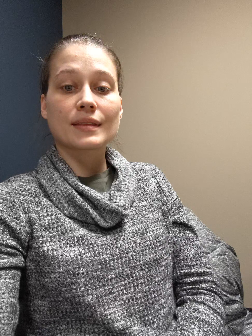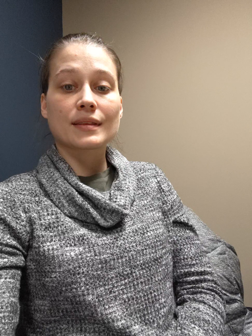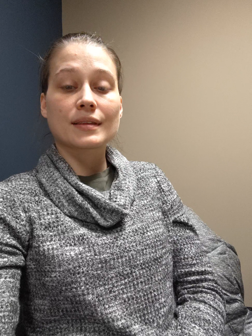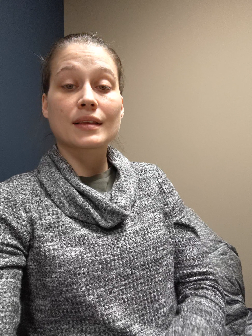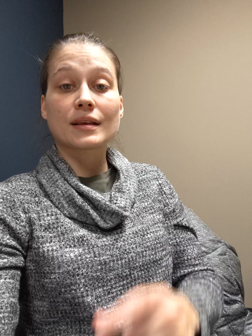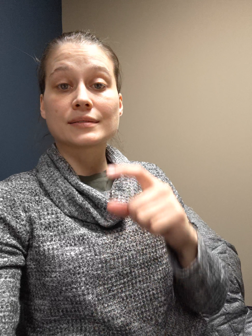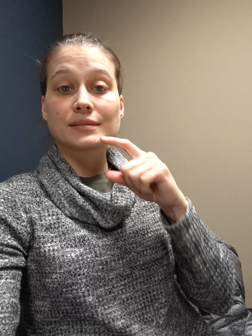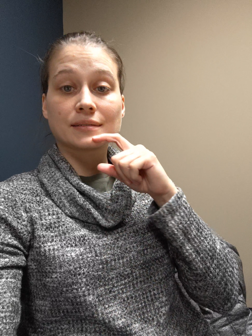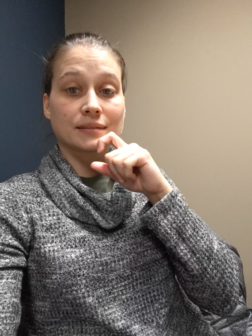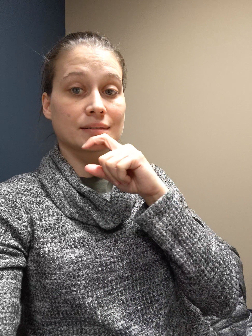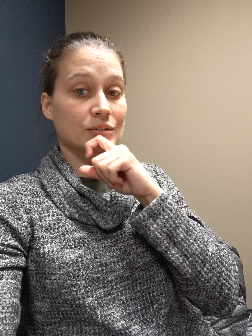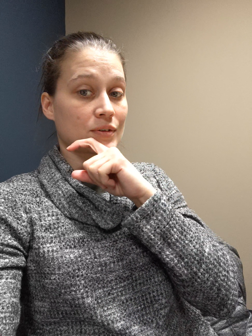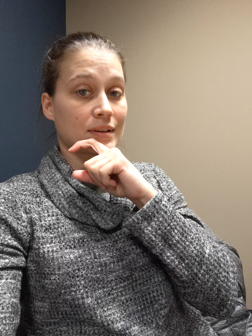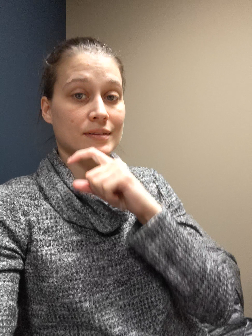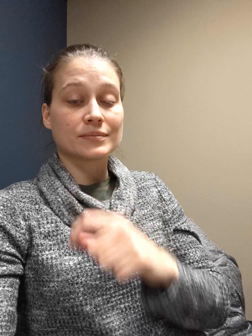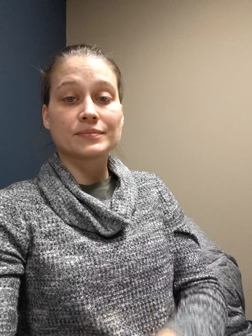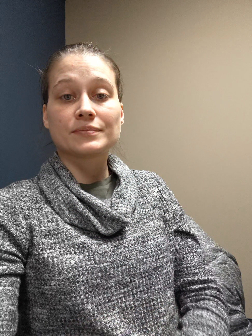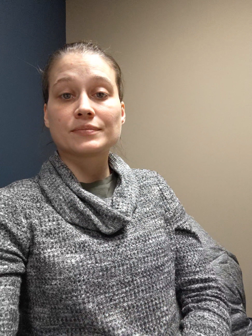cereal